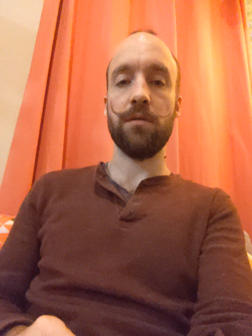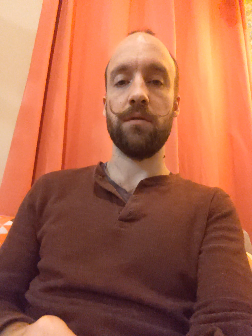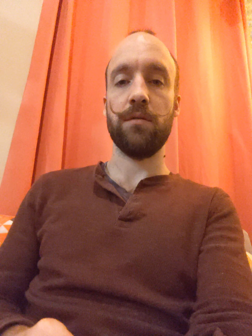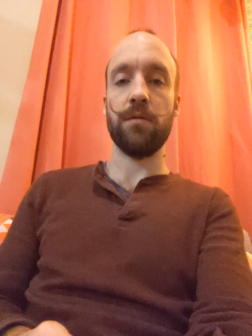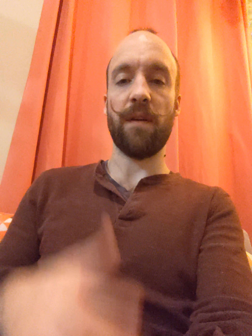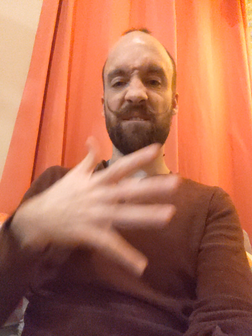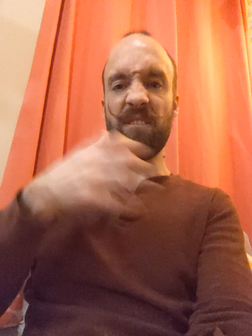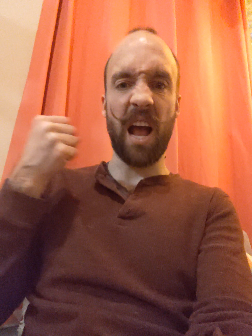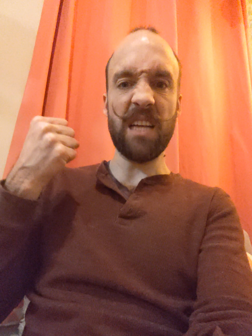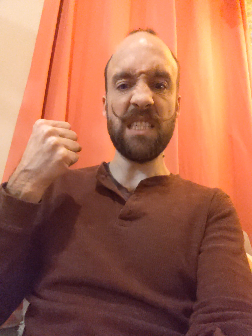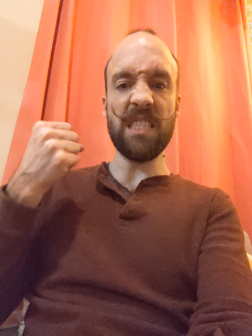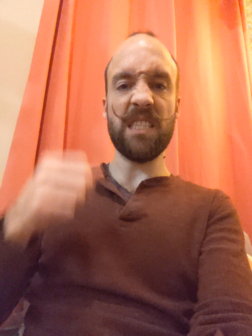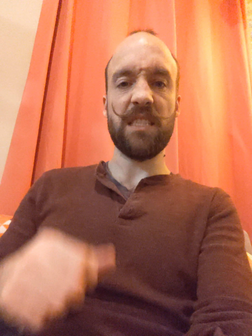fast